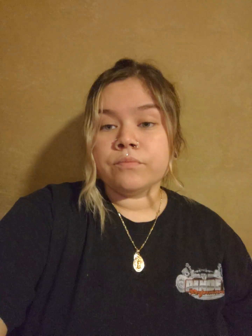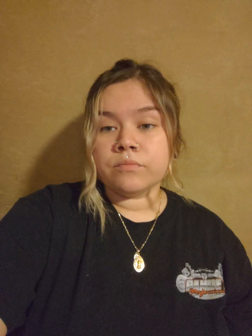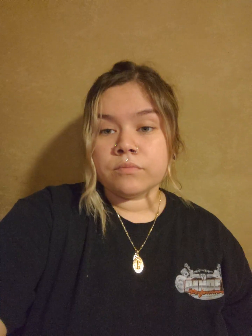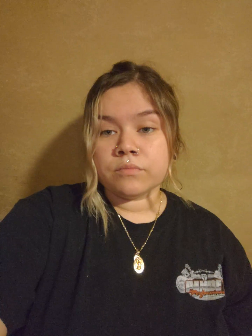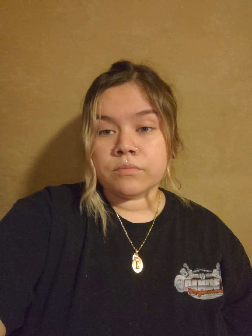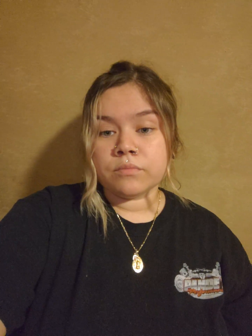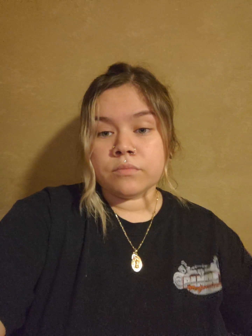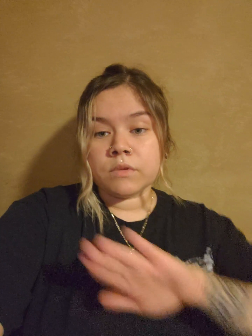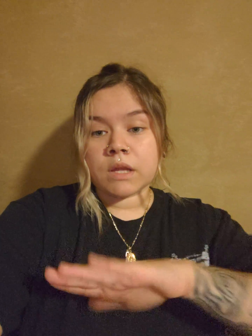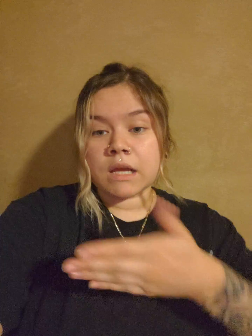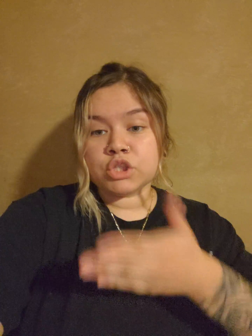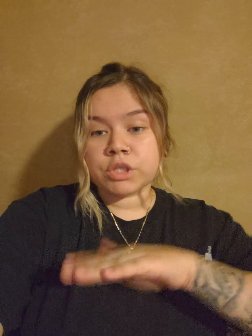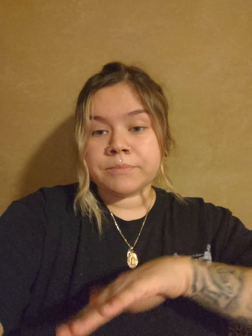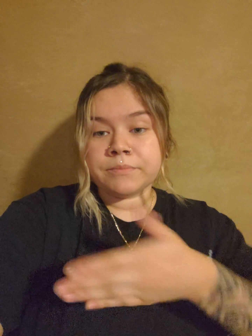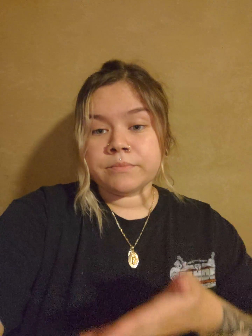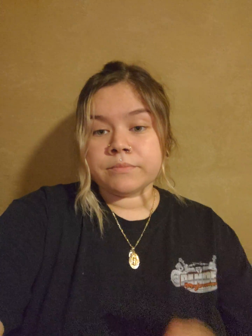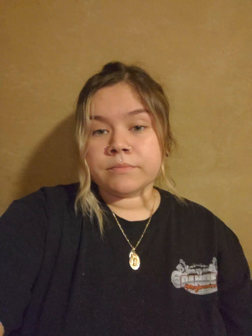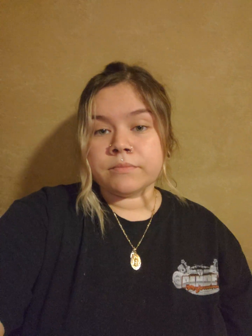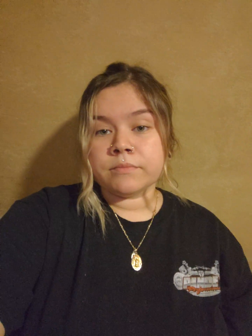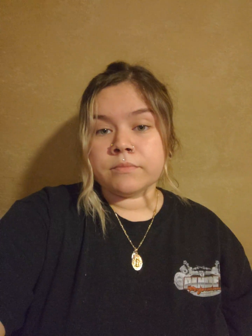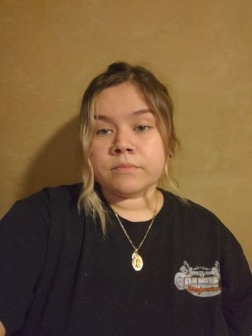kitchen